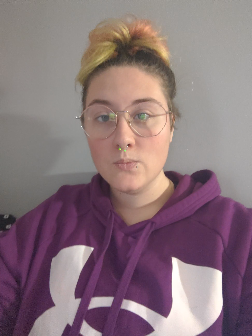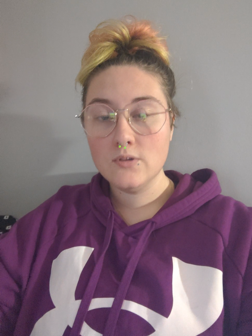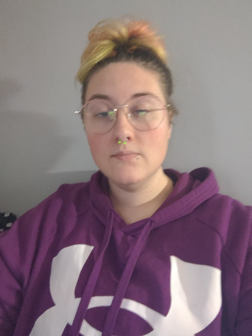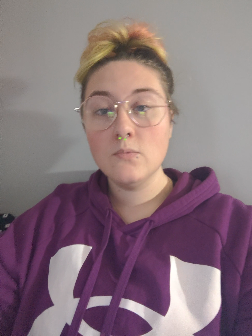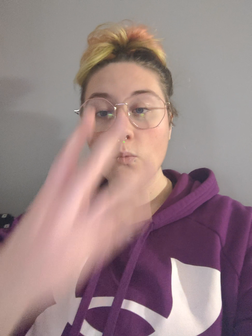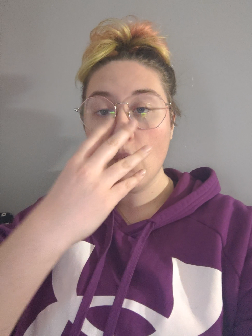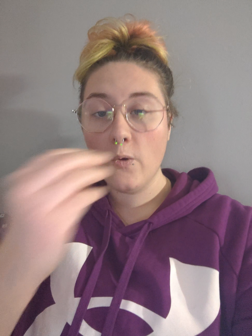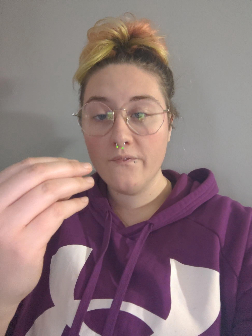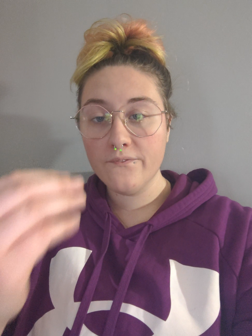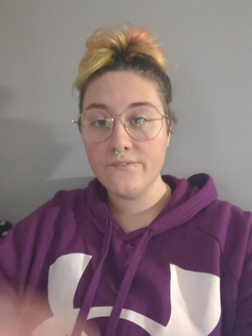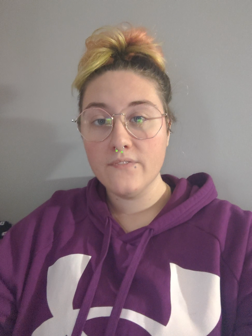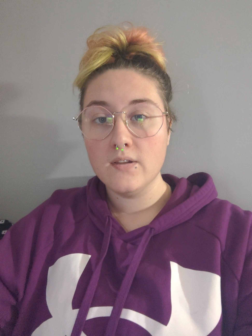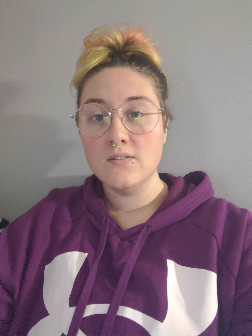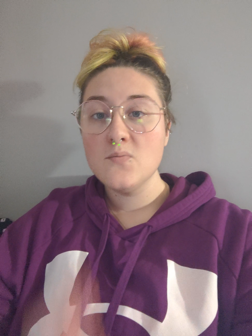wolf